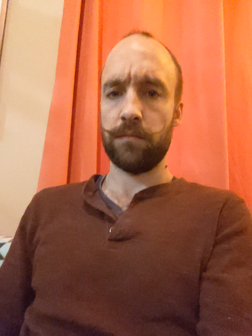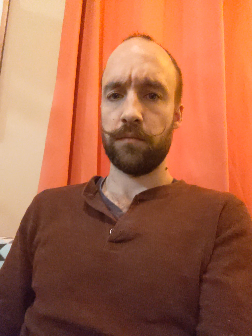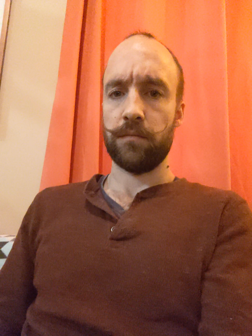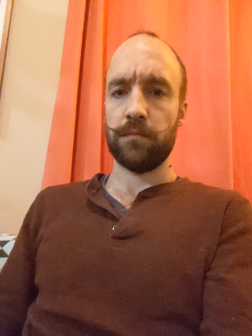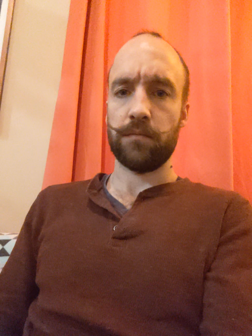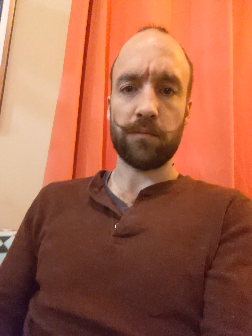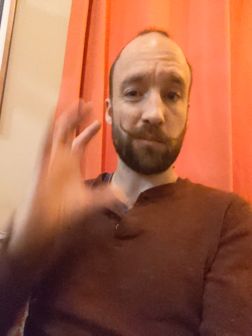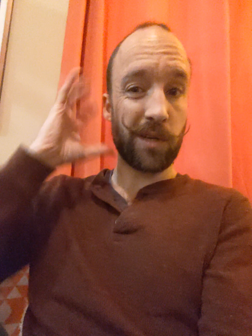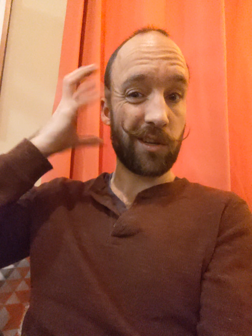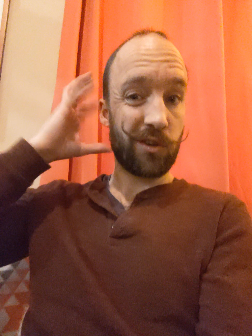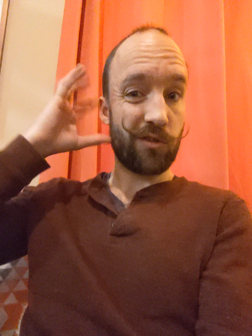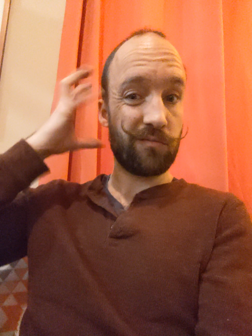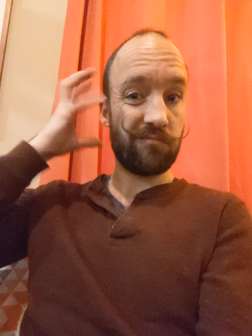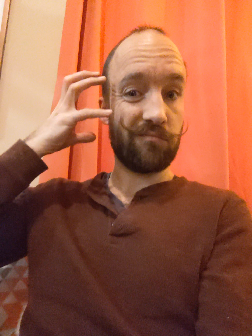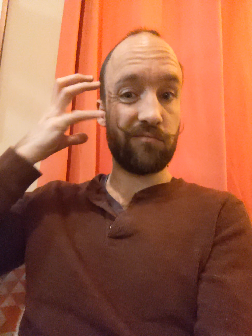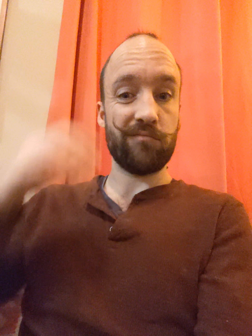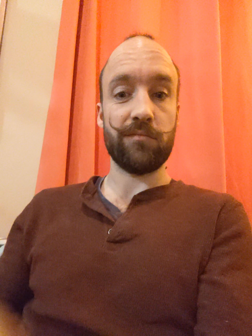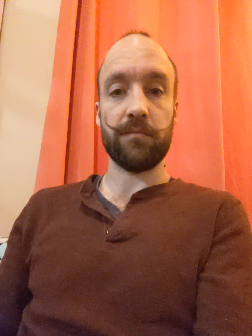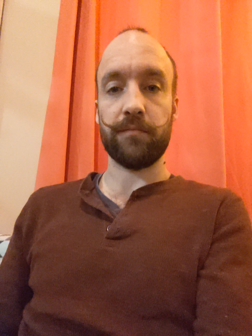radio